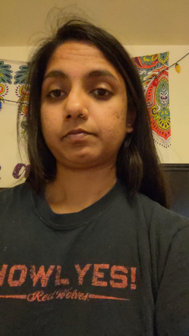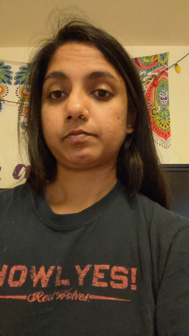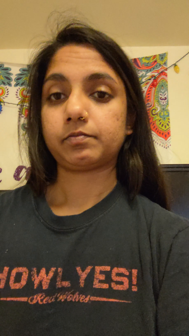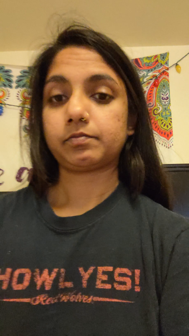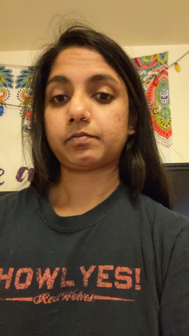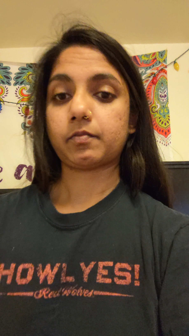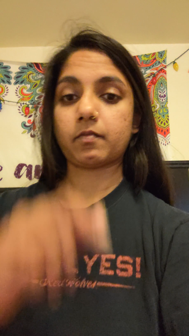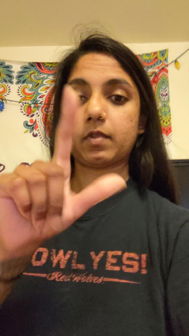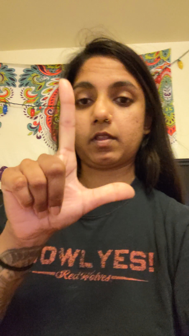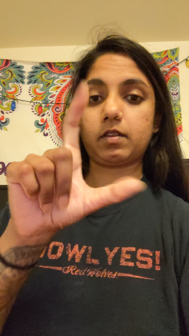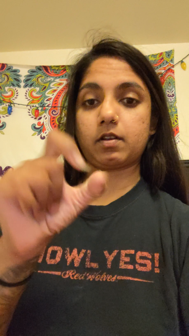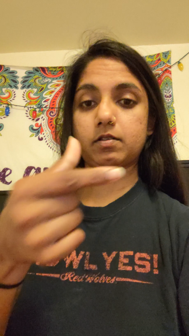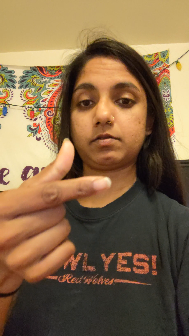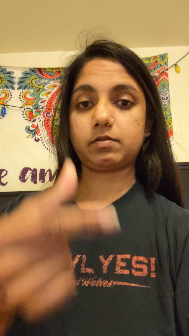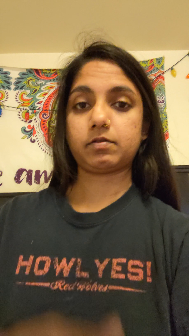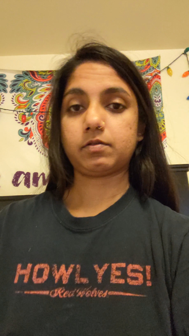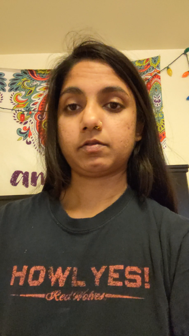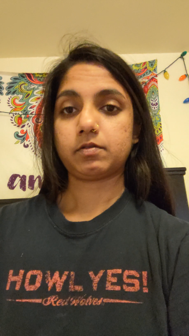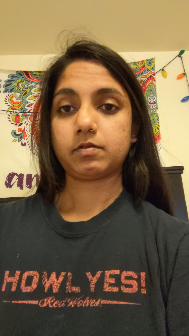leg